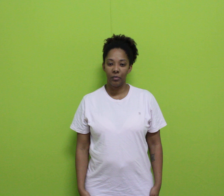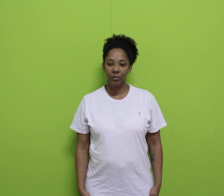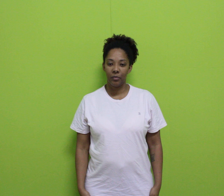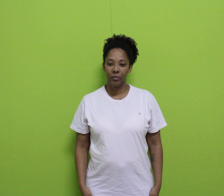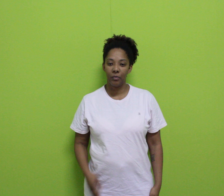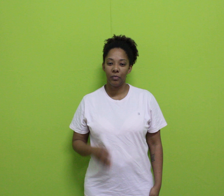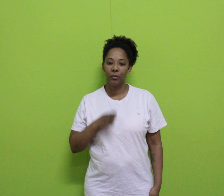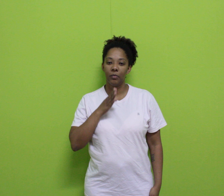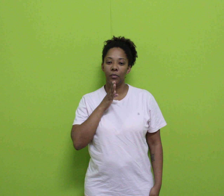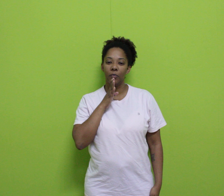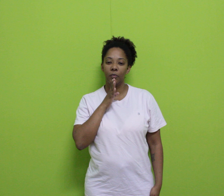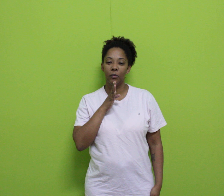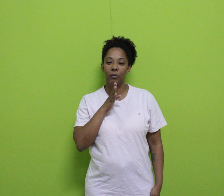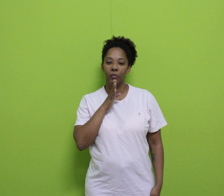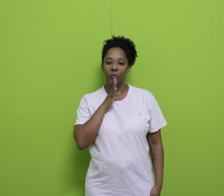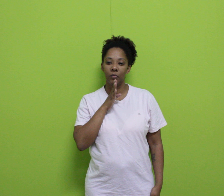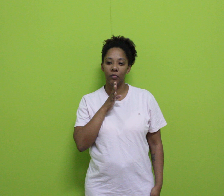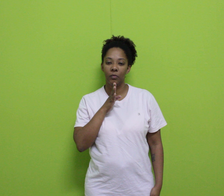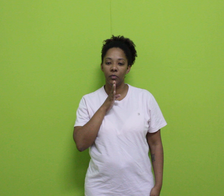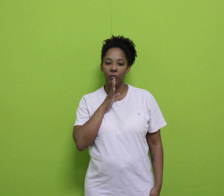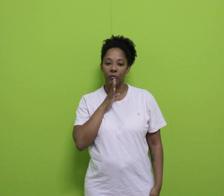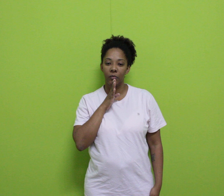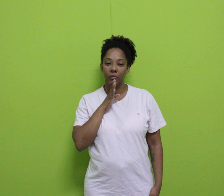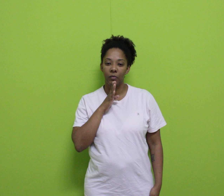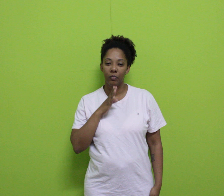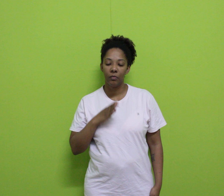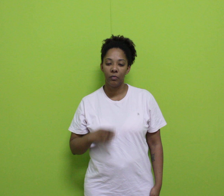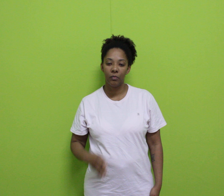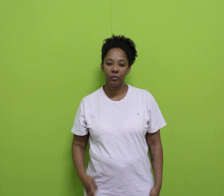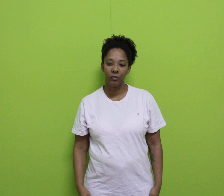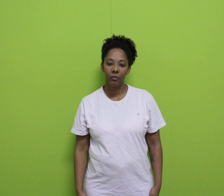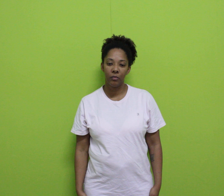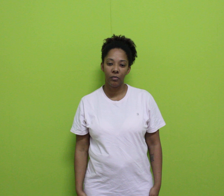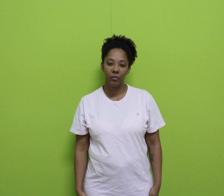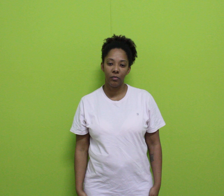conhecer